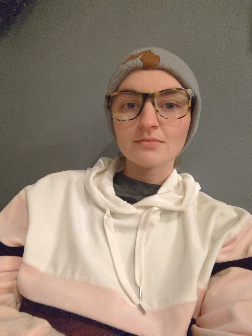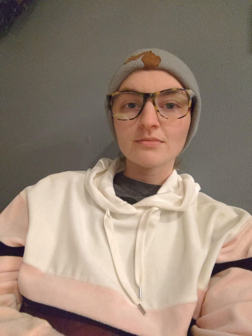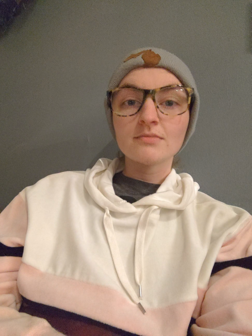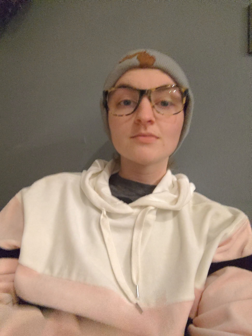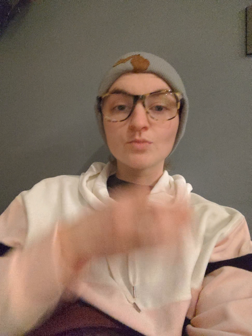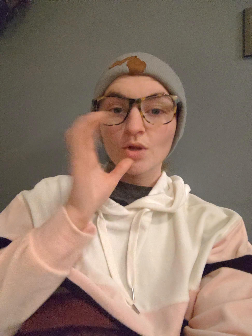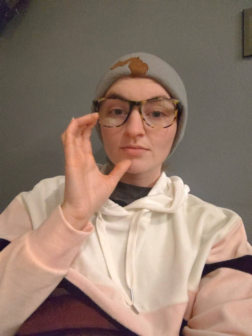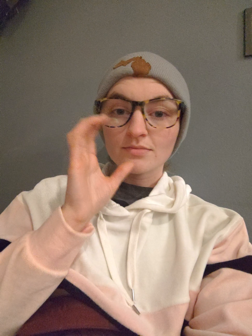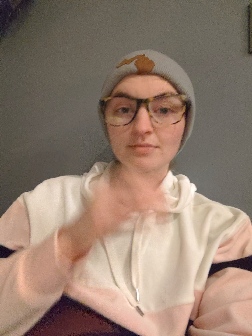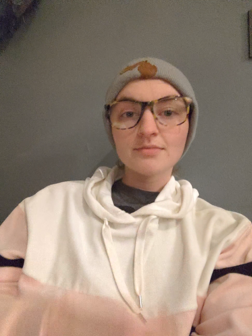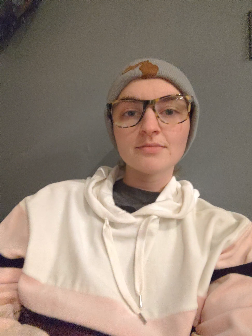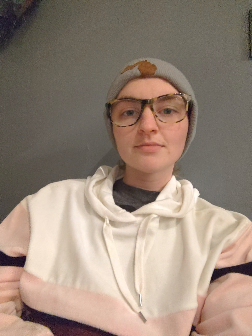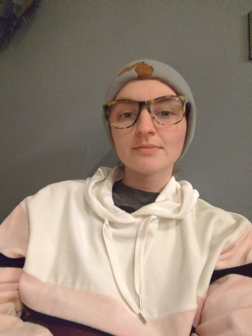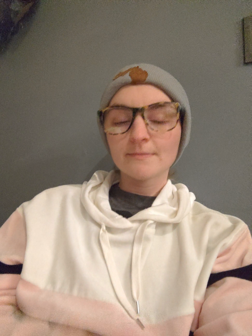drink